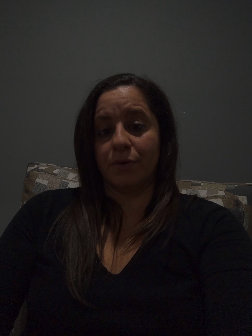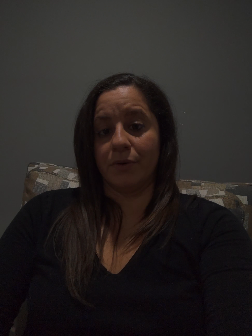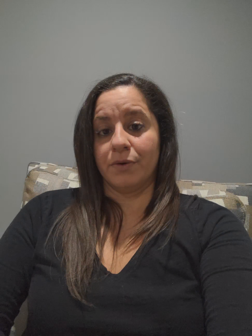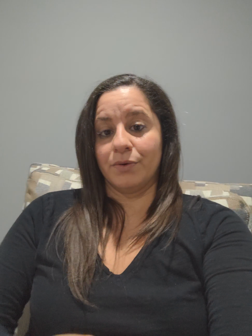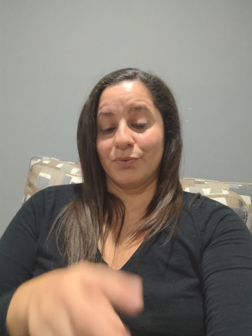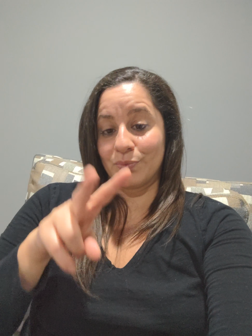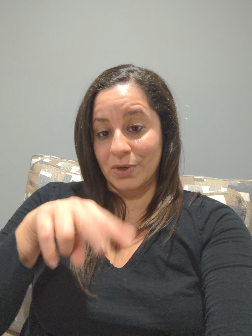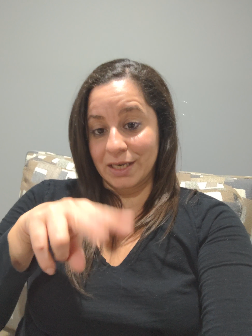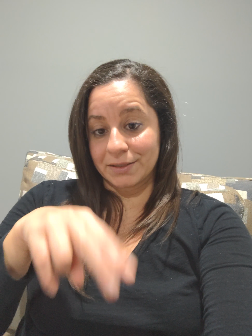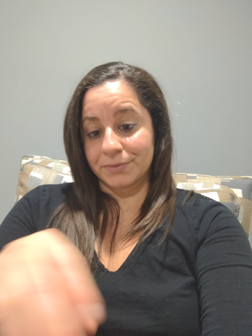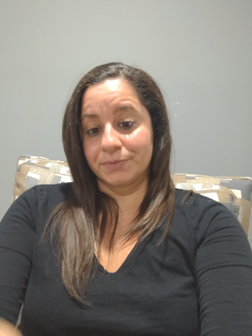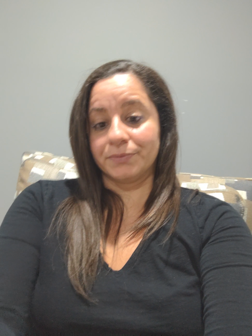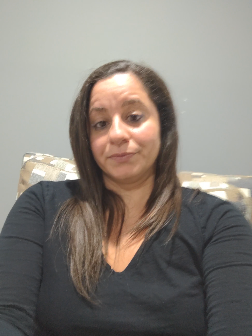read